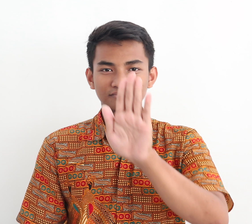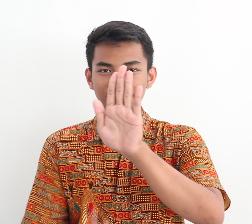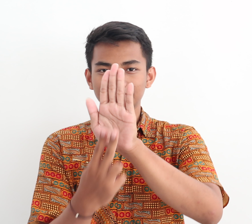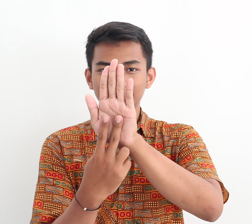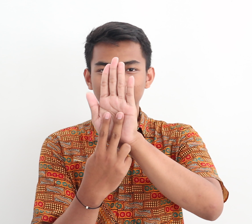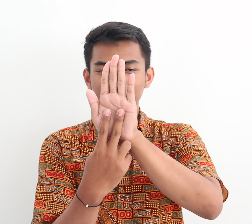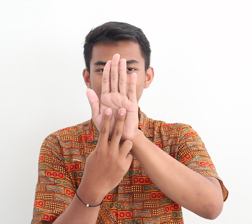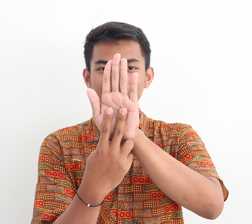N